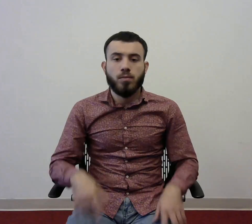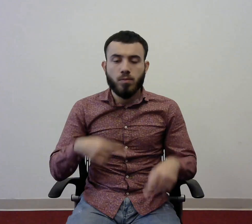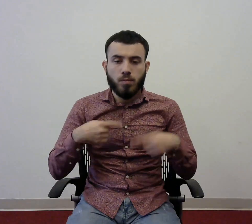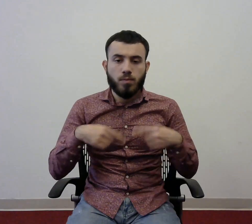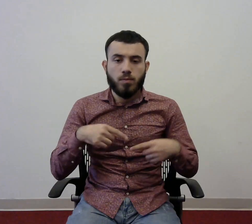futbol